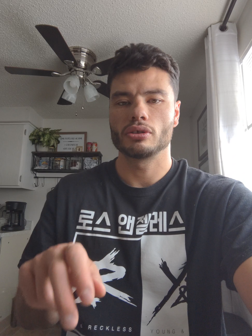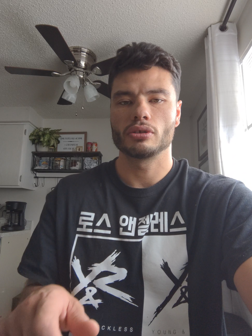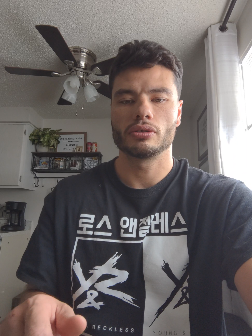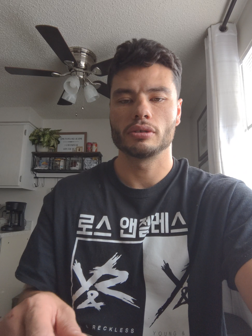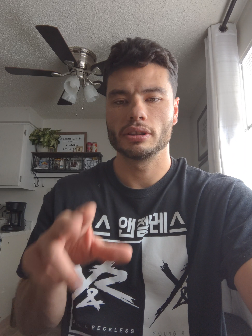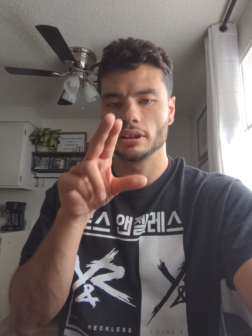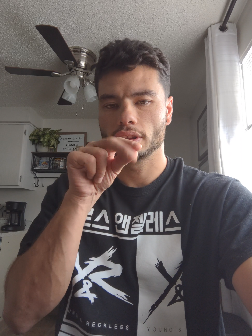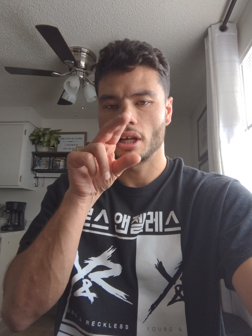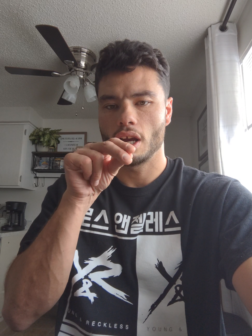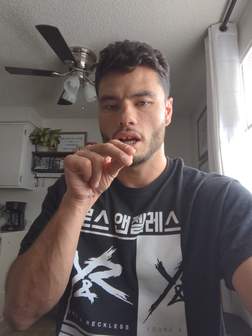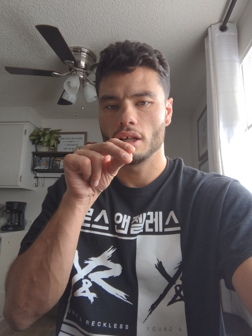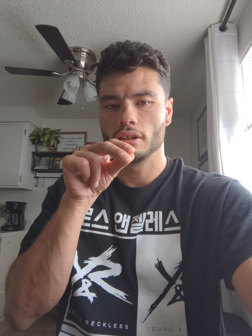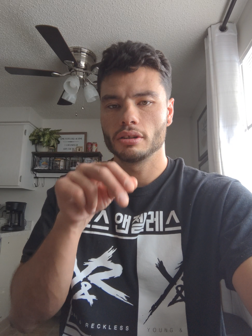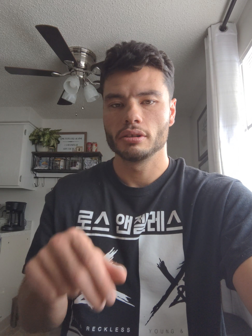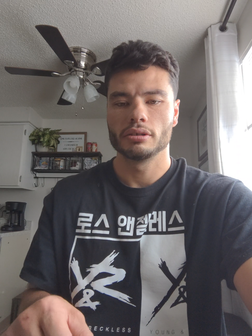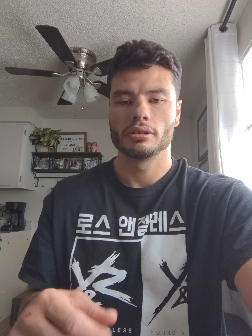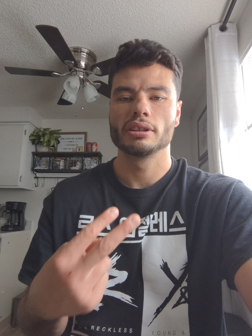duck